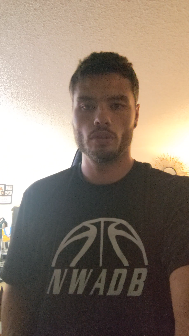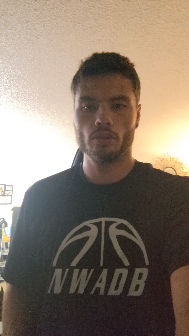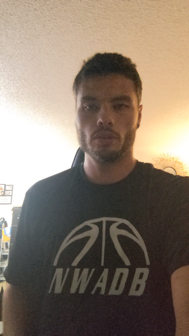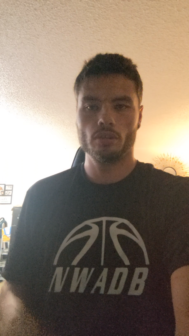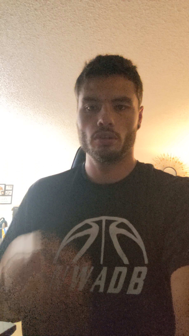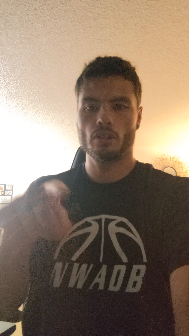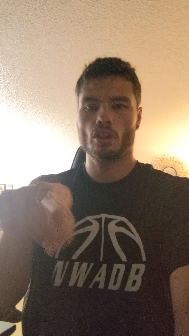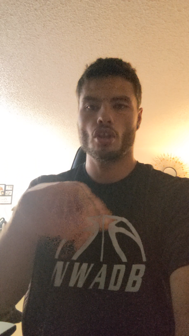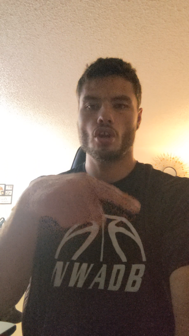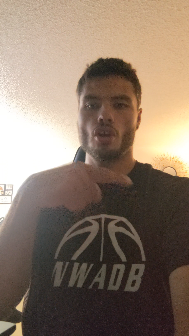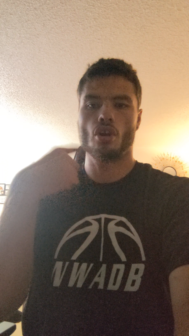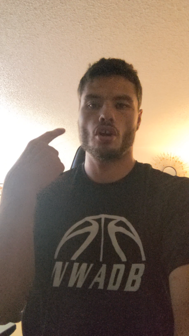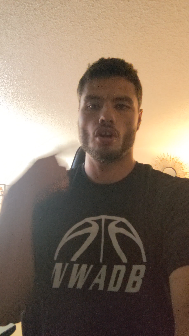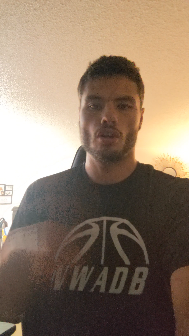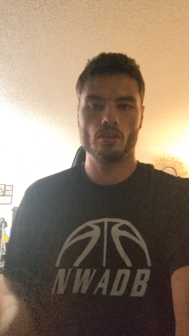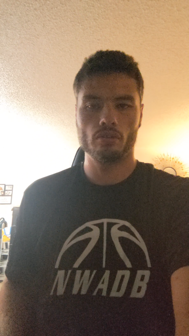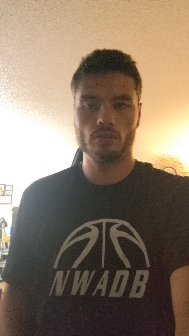long